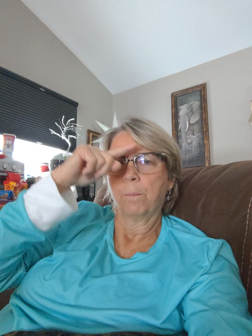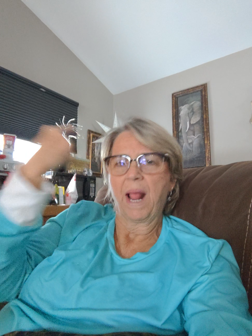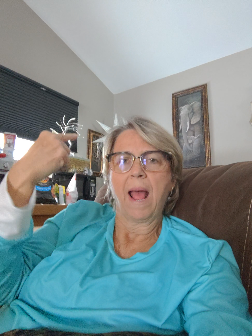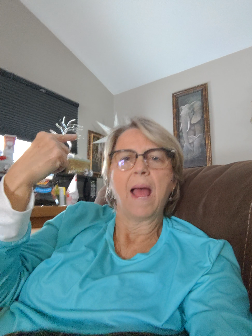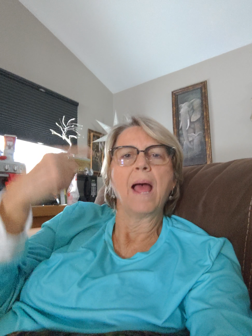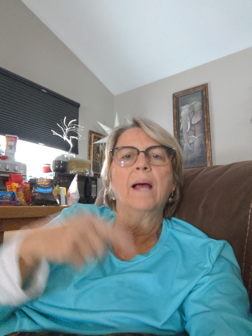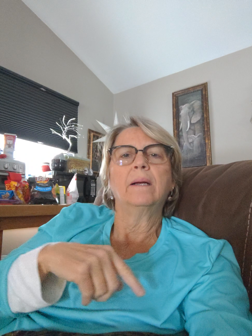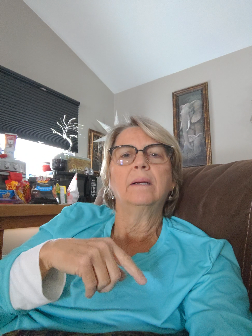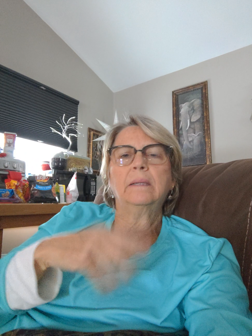black